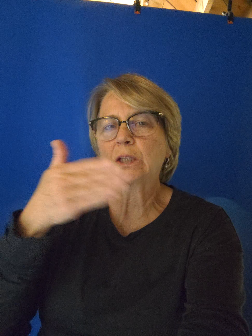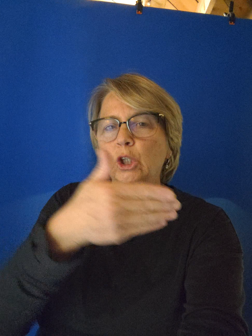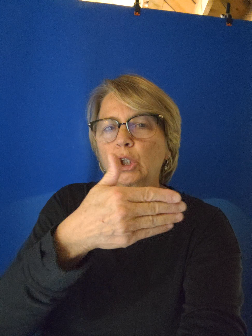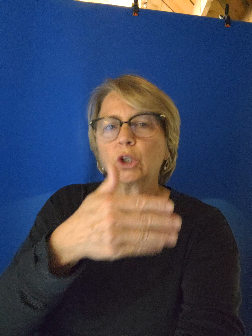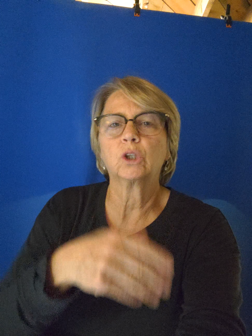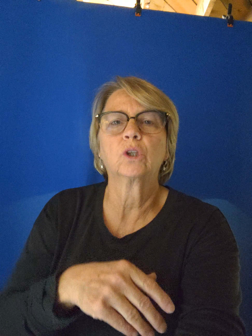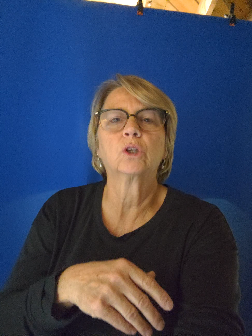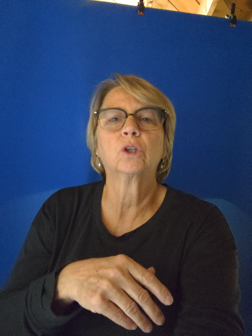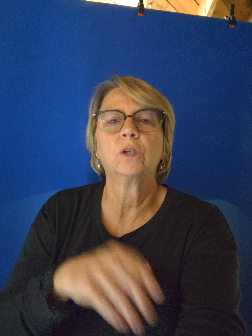fish